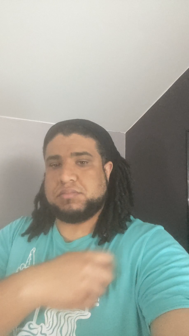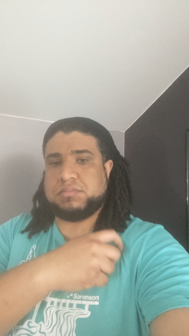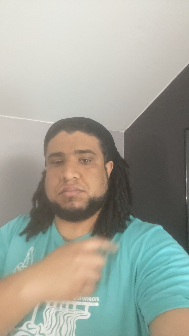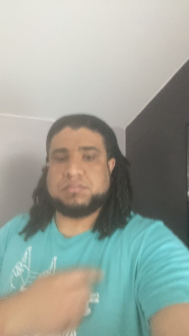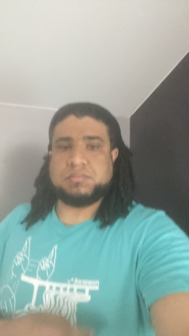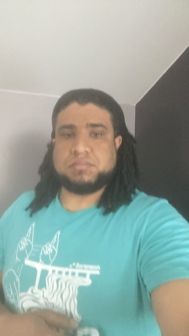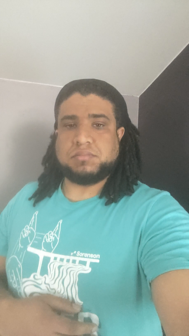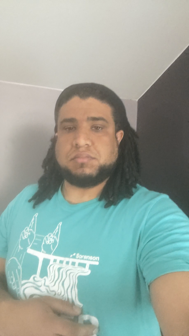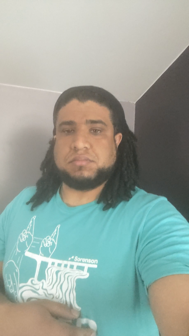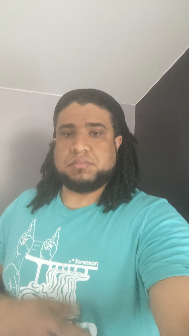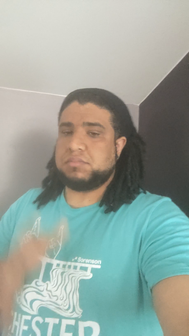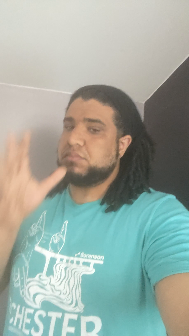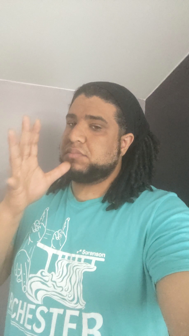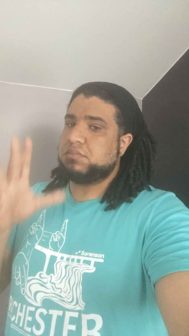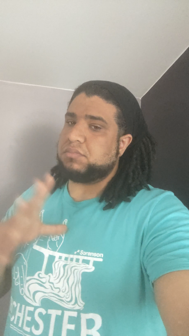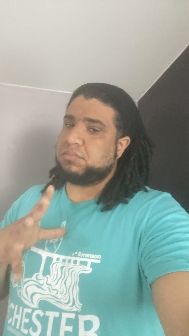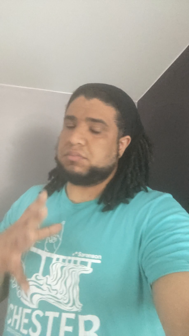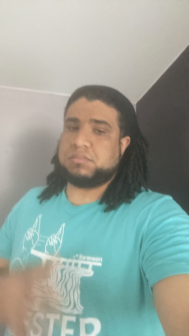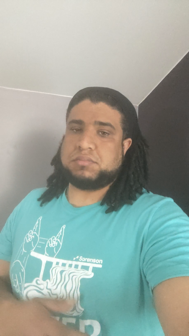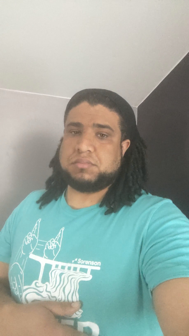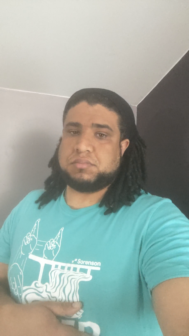lady